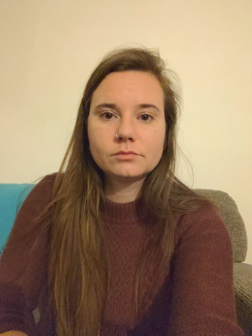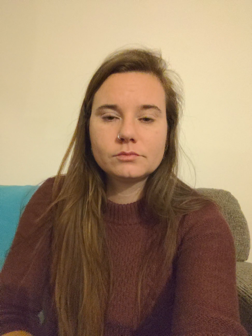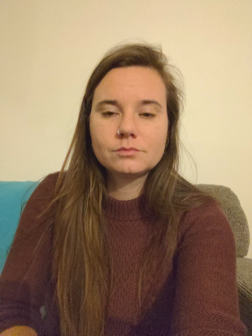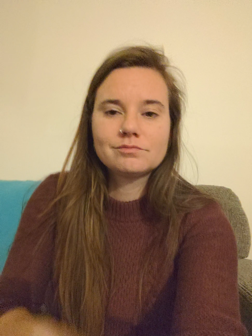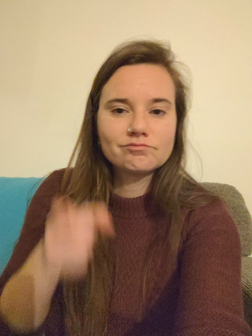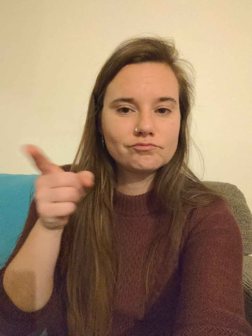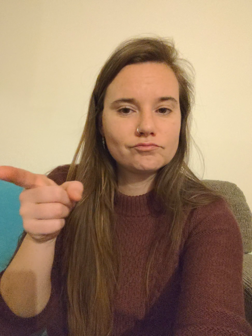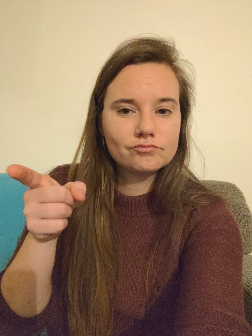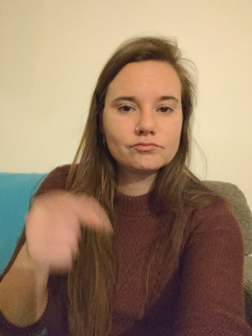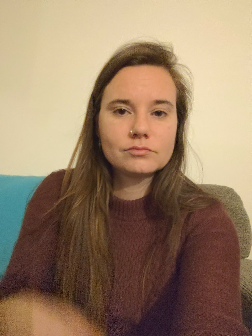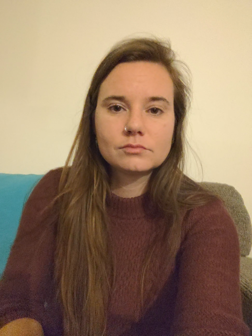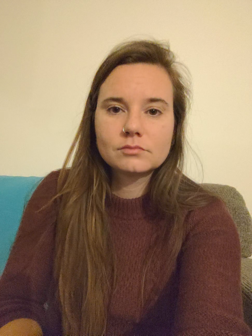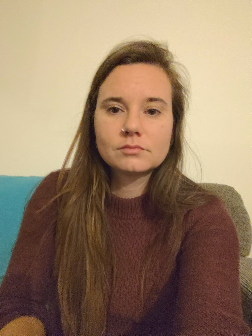he/she/it